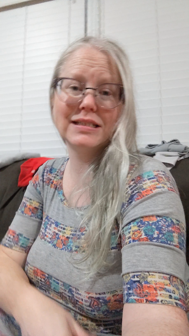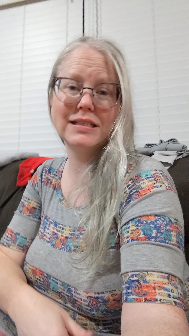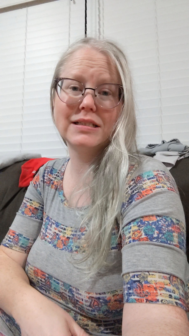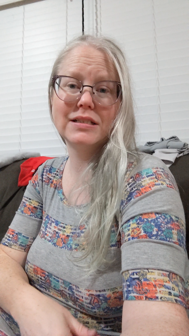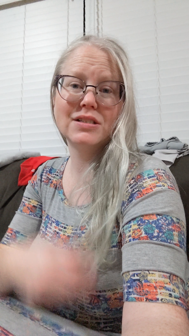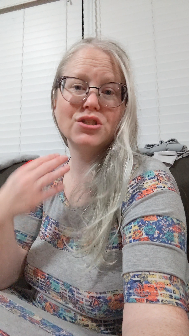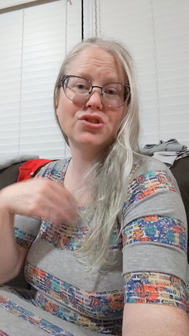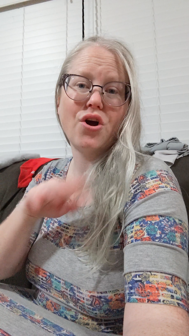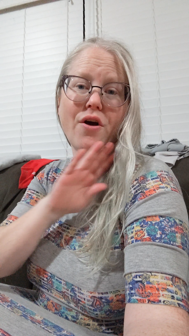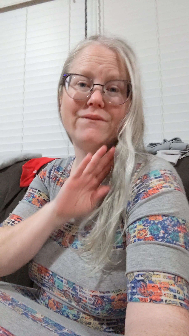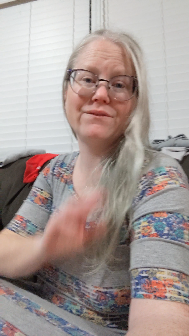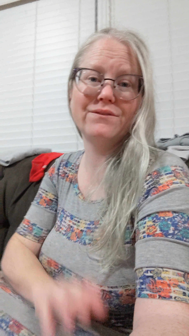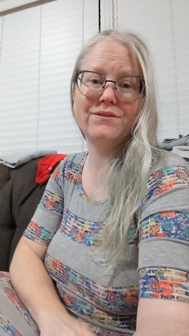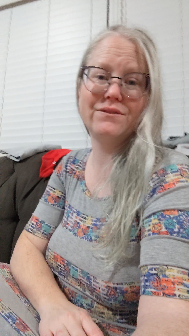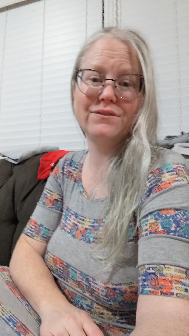scarf